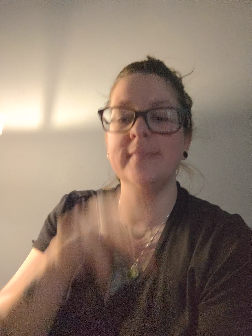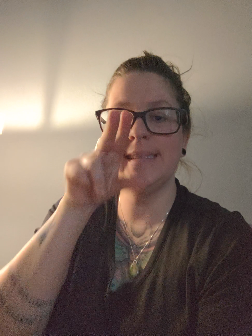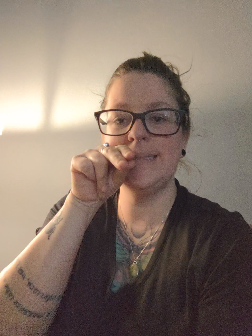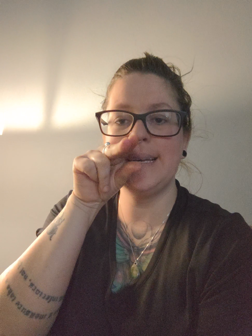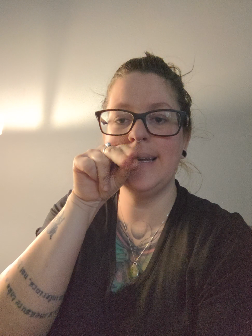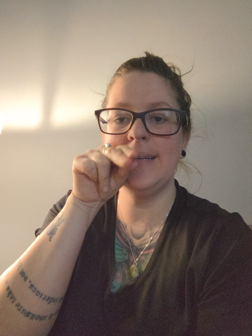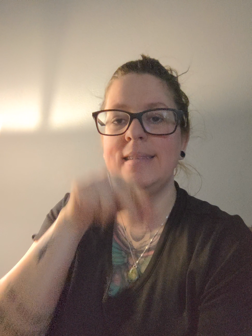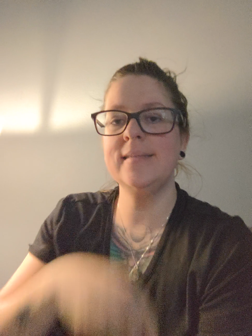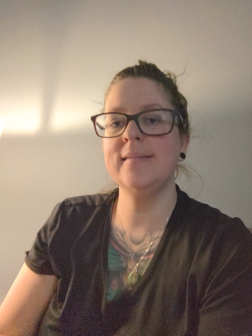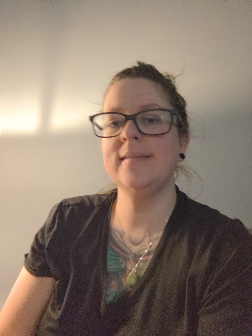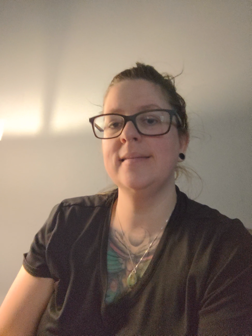duck